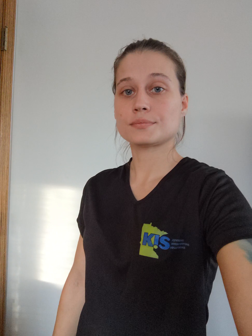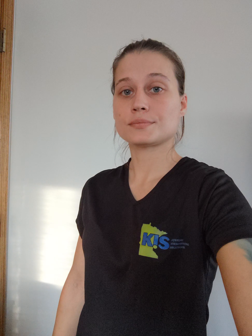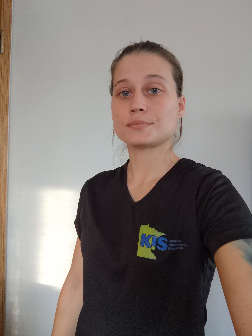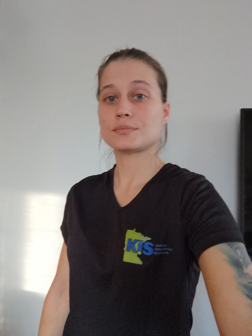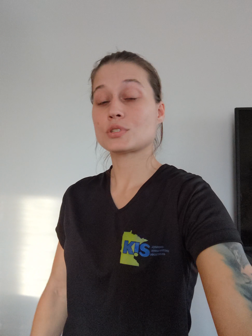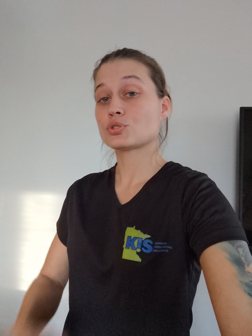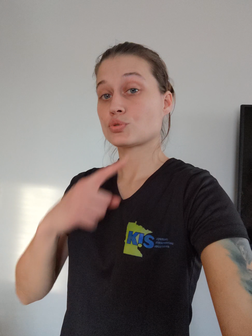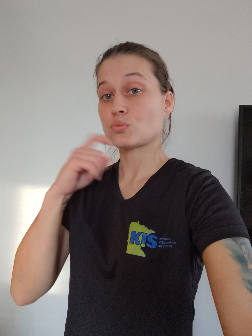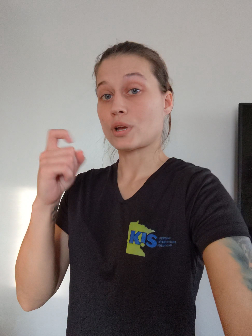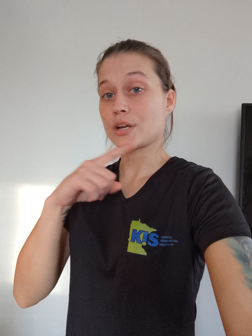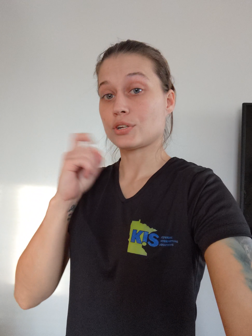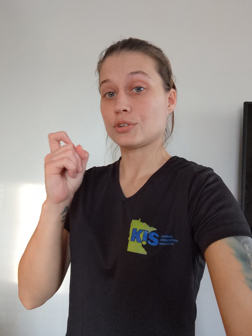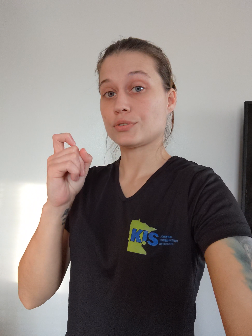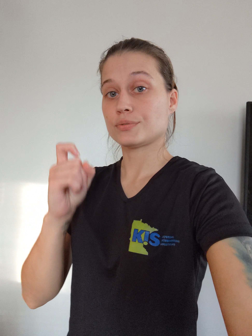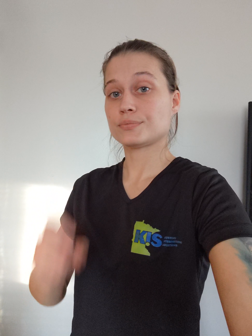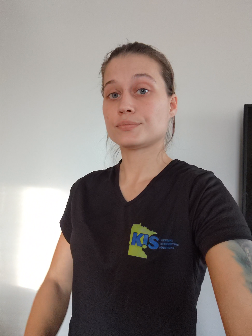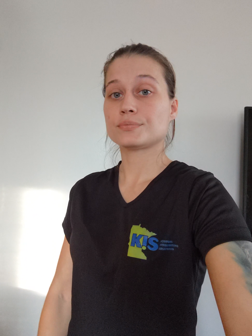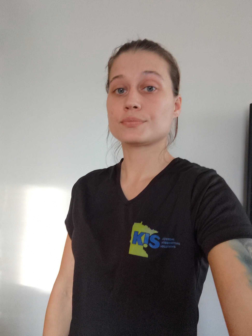dryer